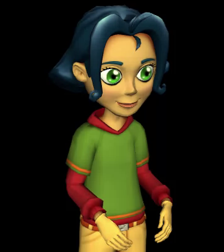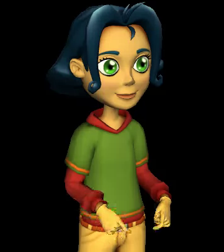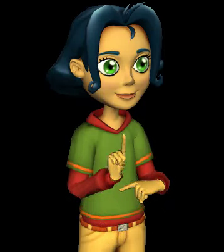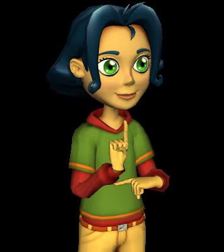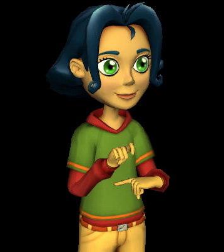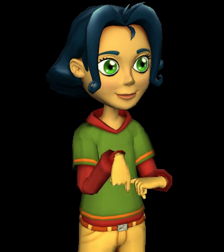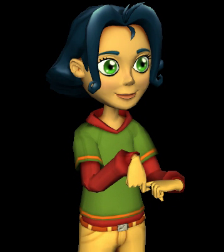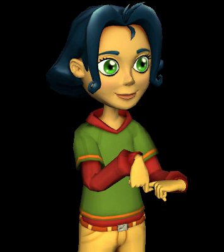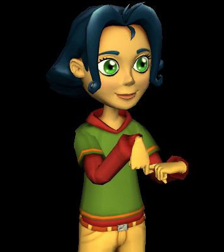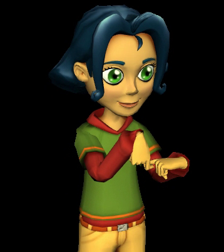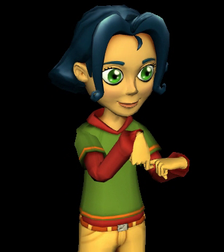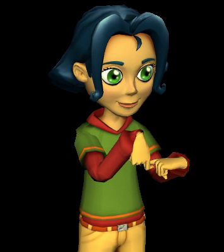يعلق